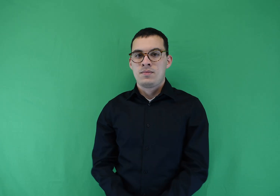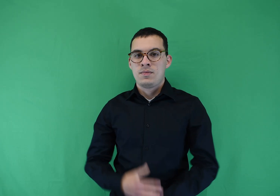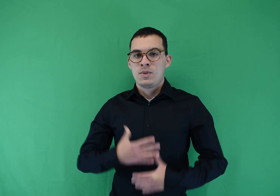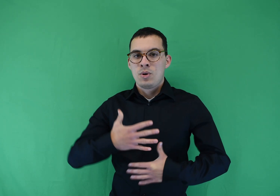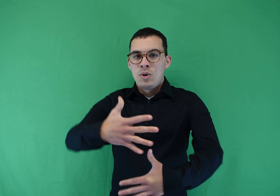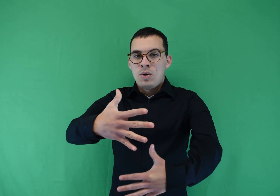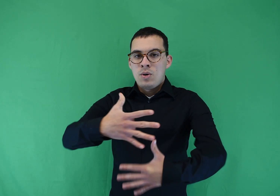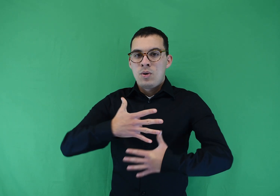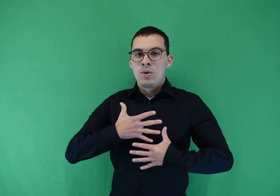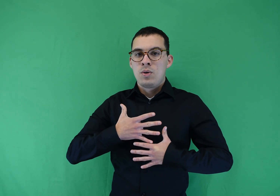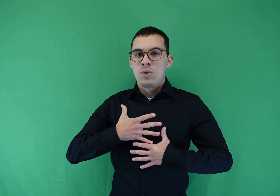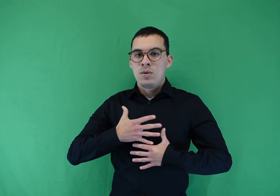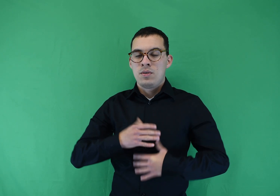respirar